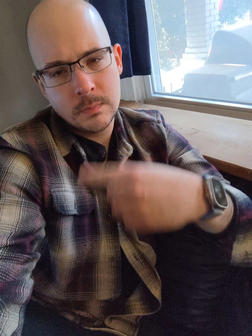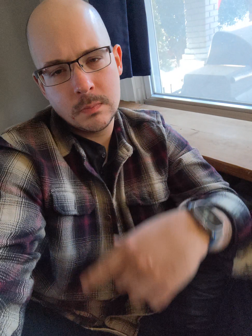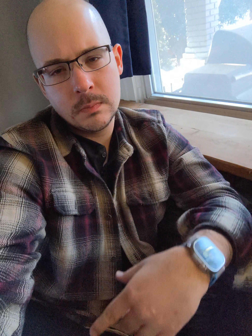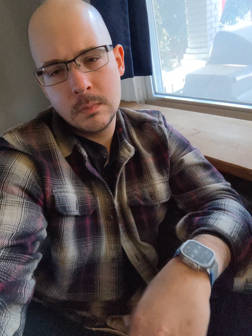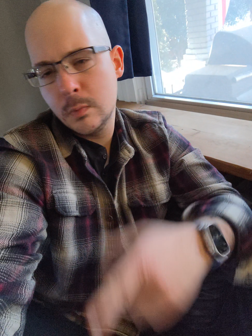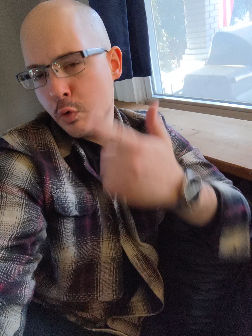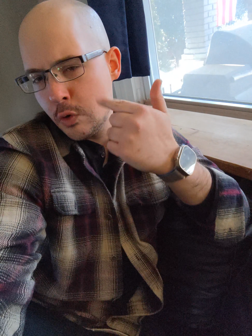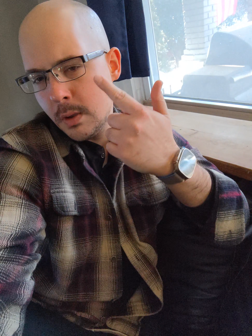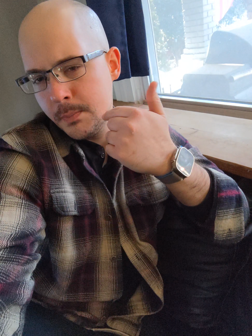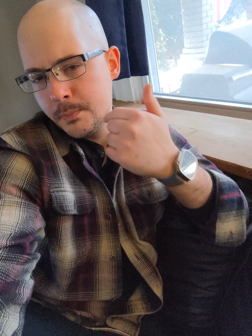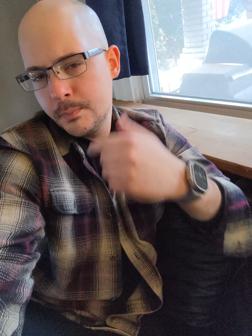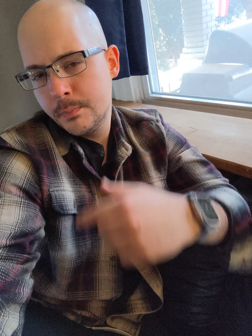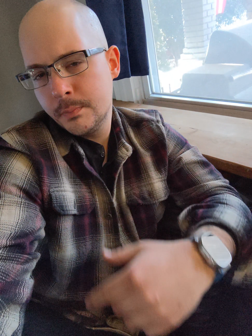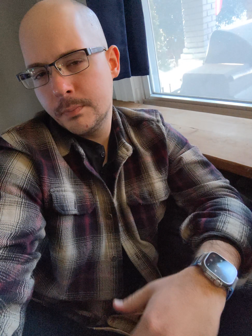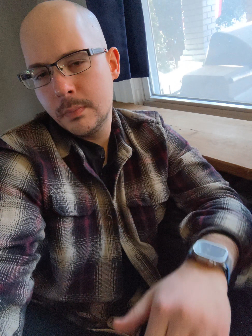cry